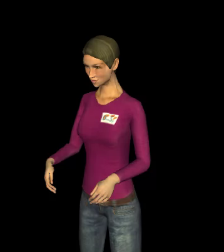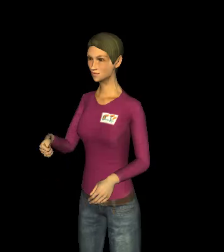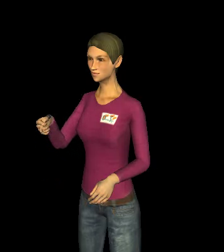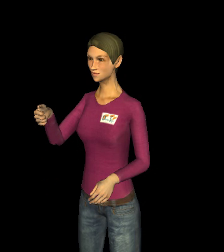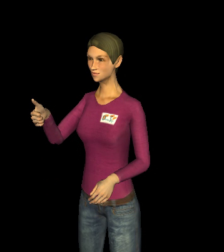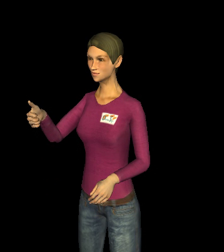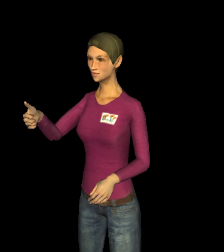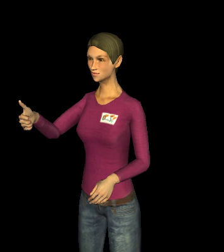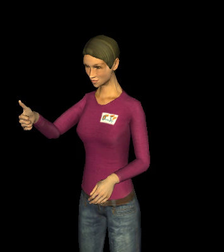قريبا